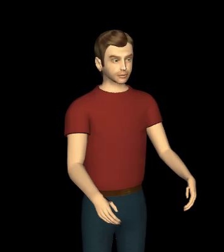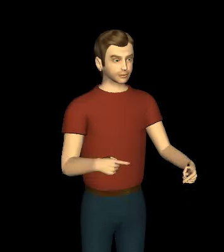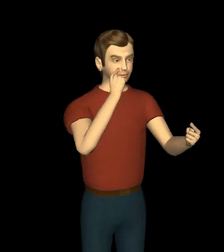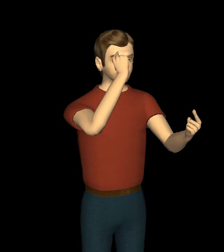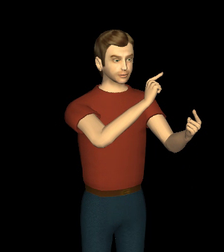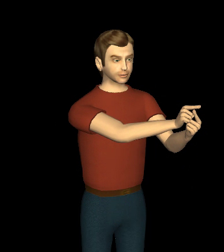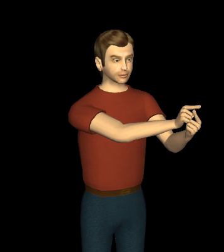موضوع